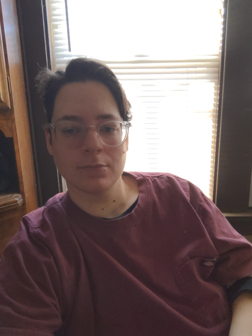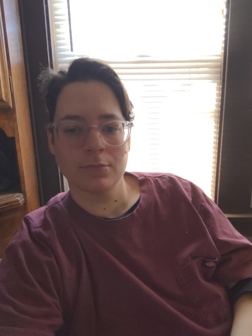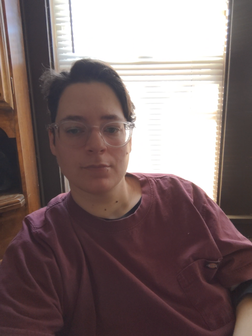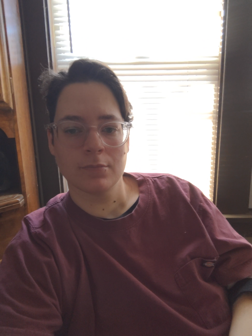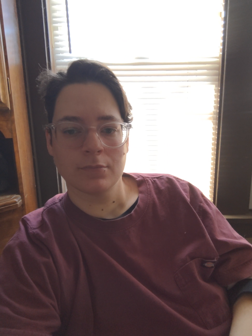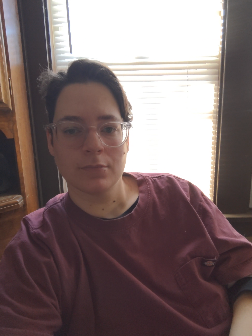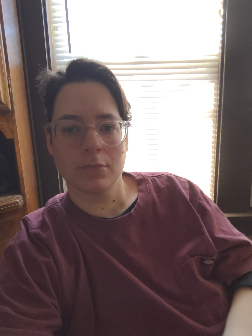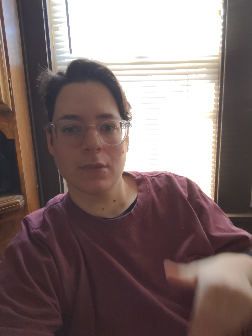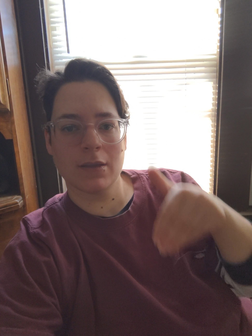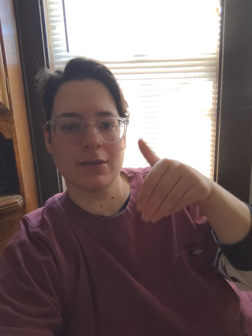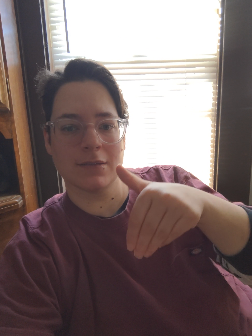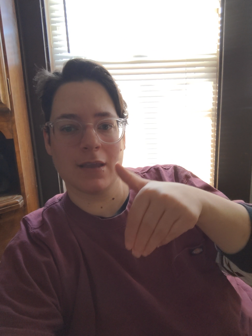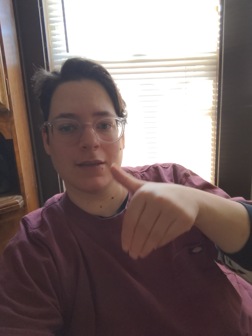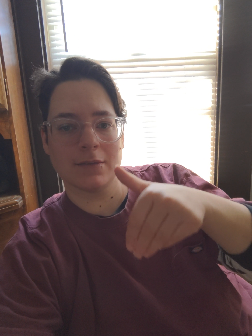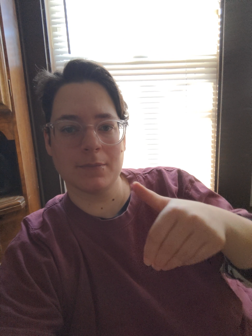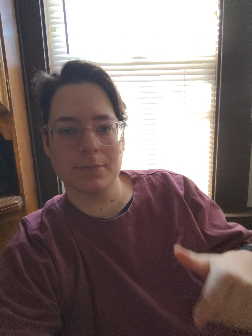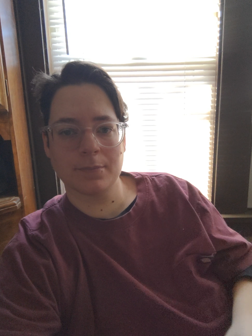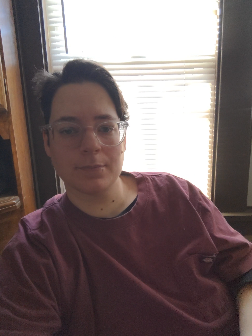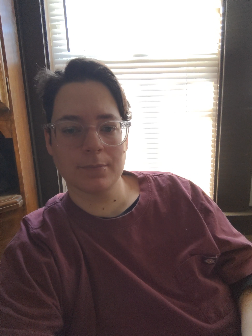night